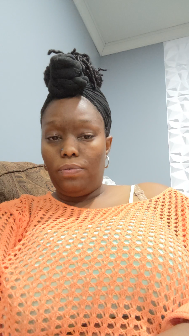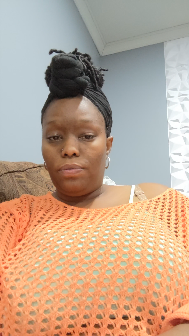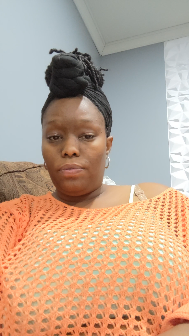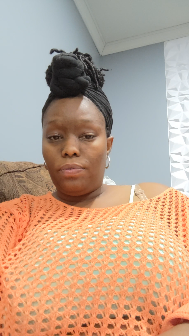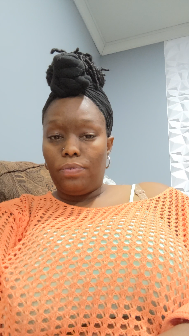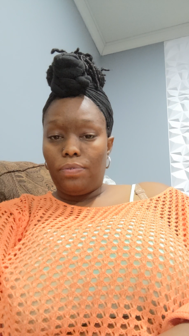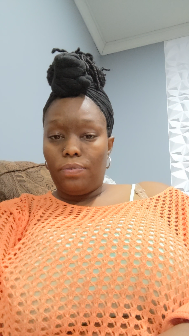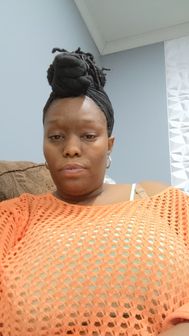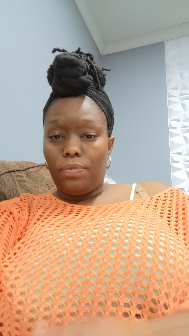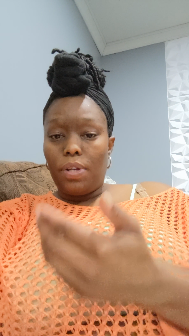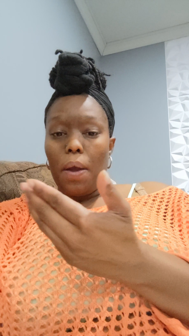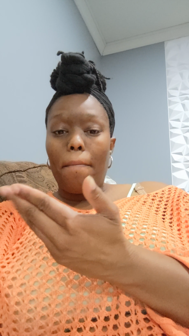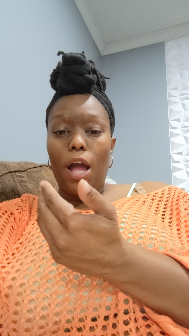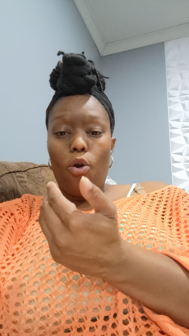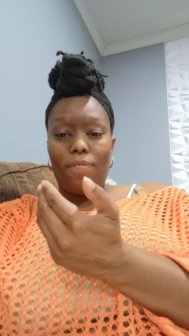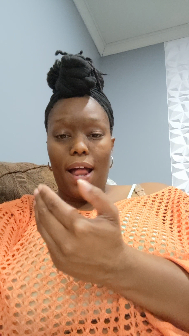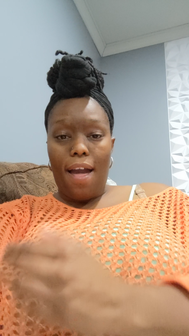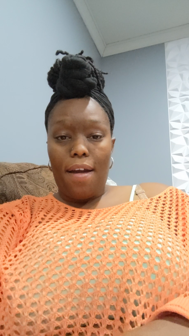butterfly